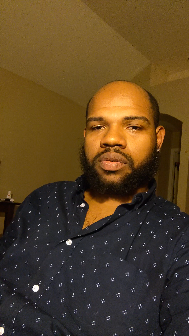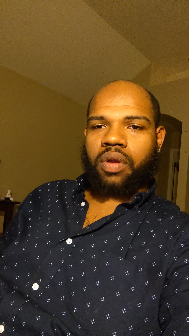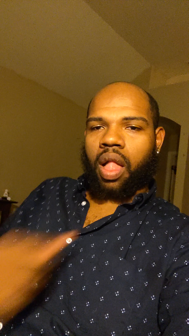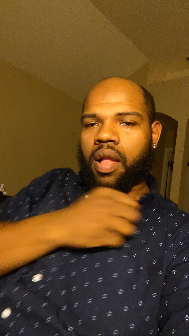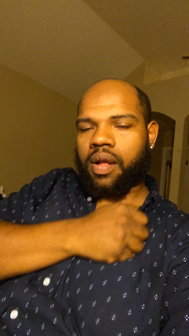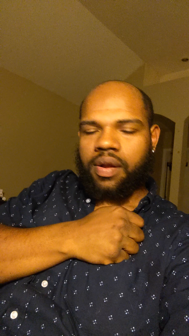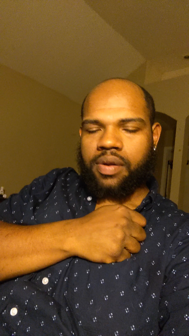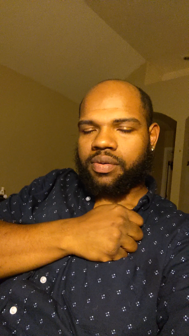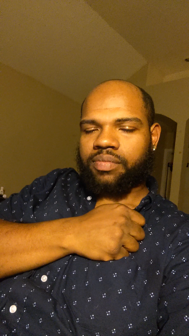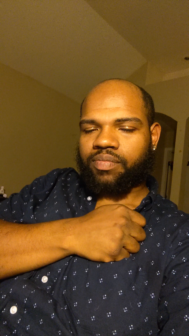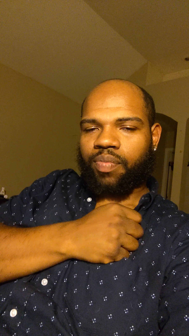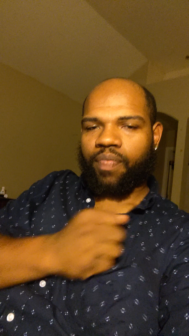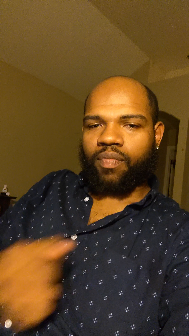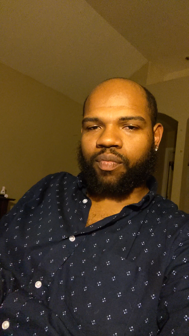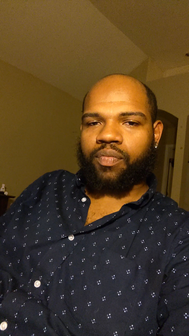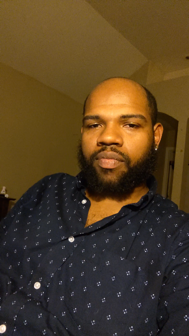hug